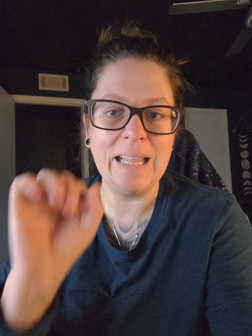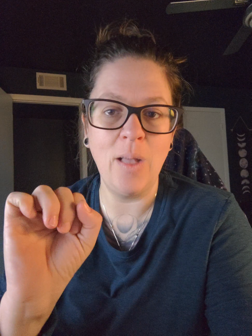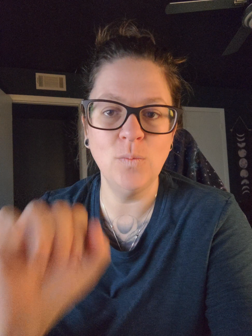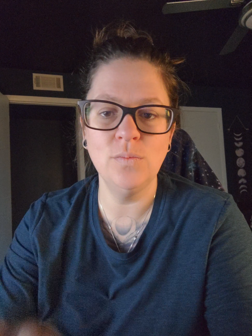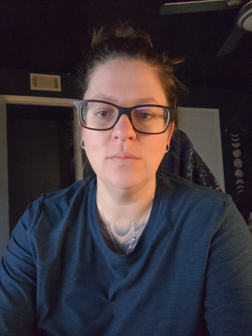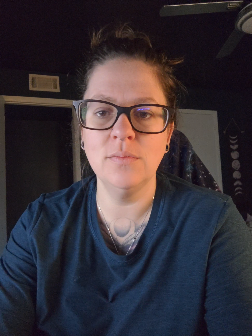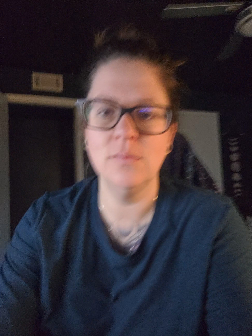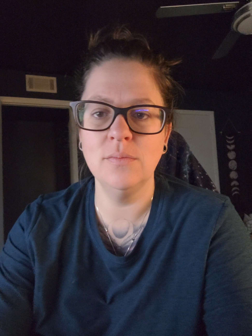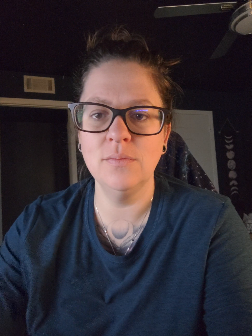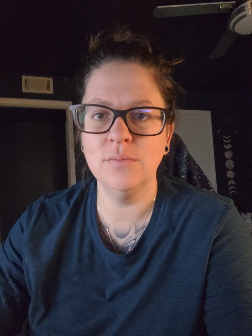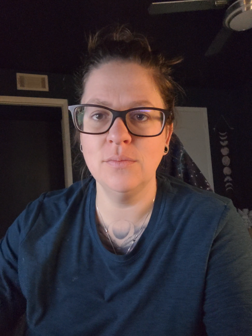loud